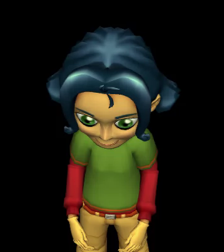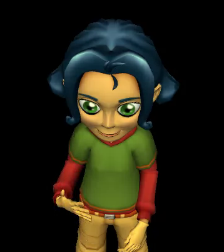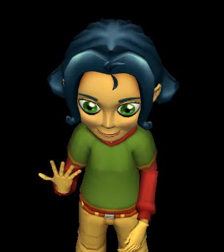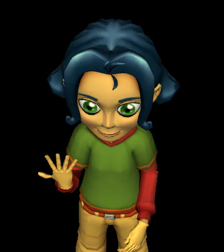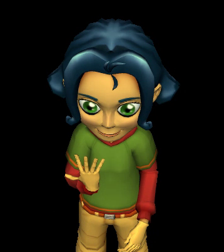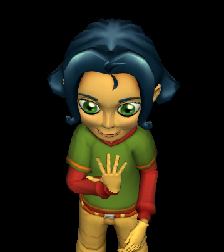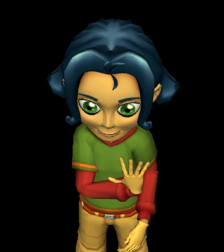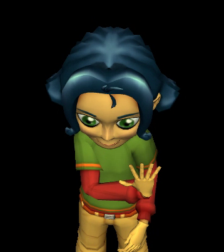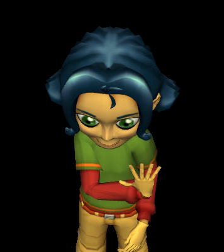لون